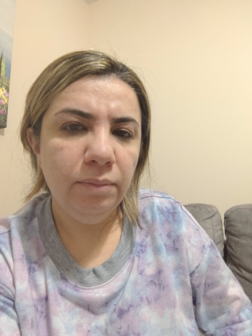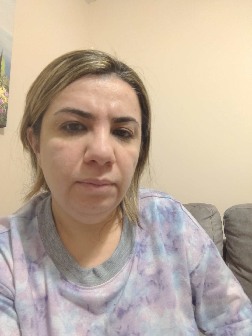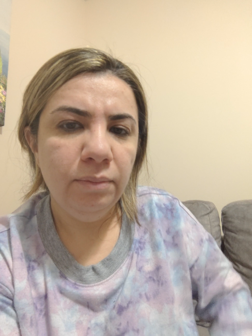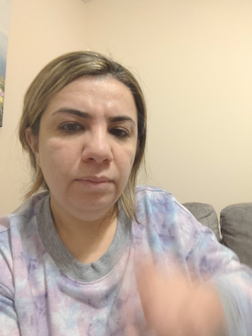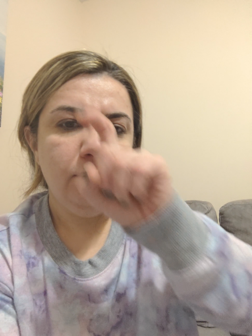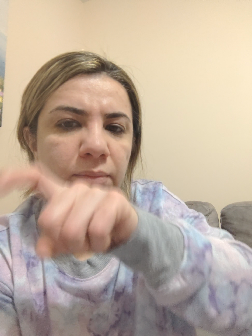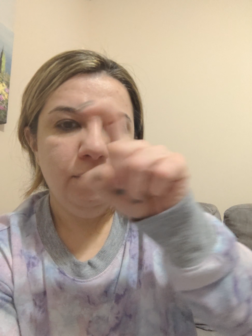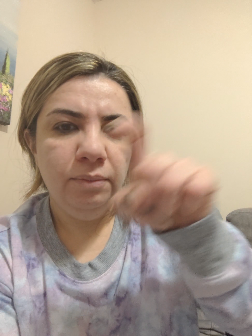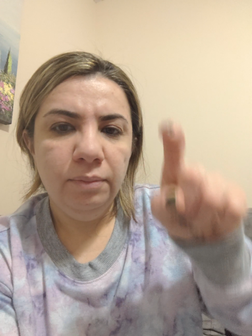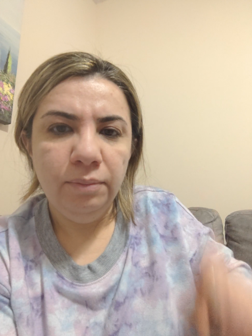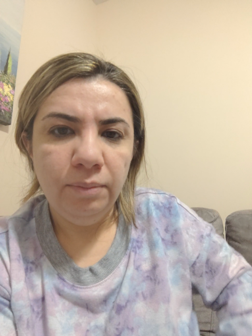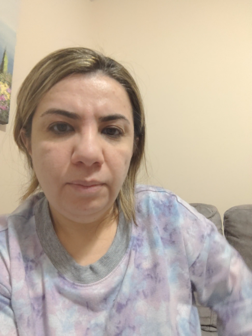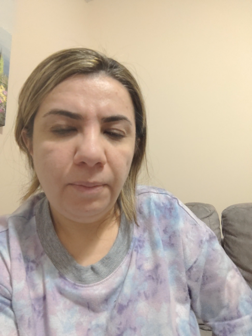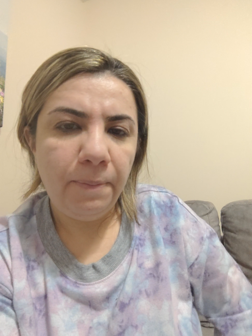closet